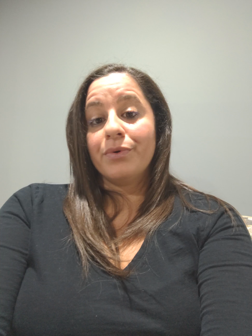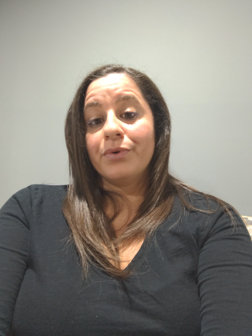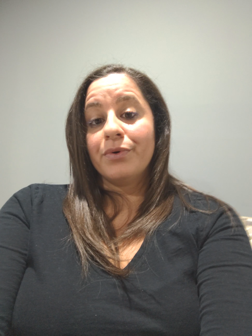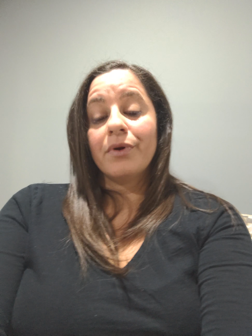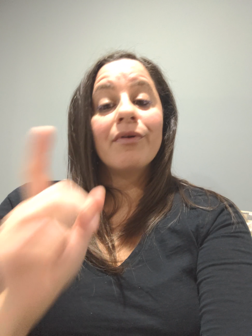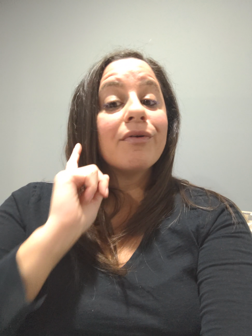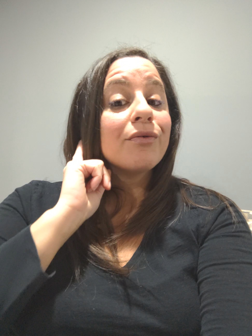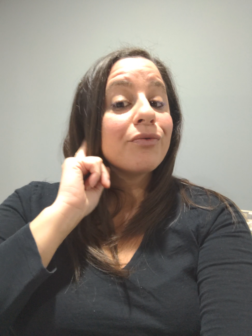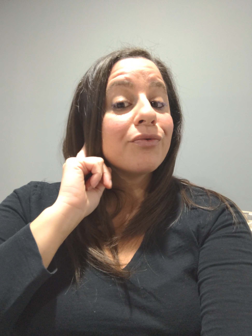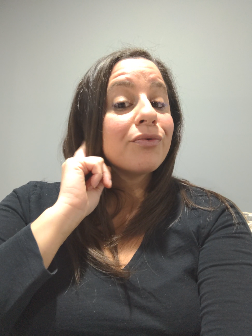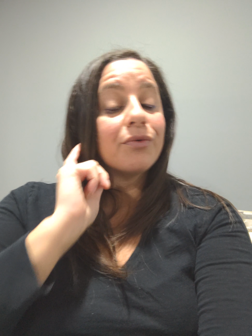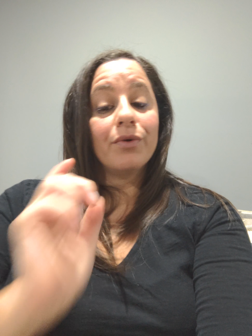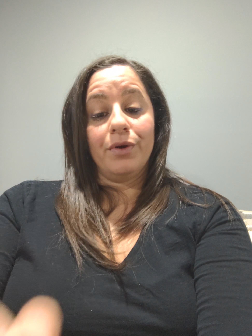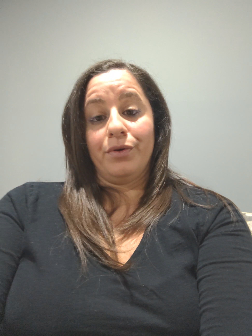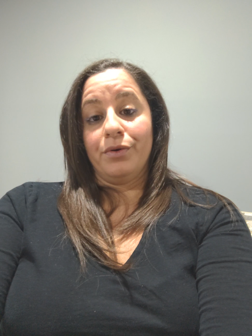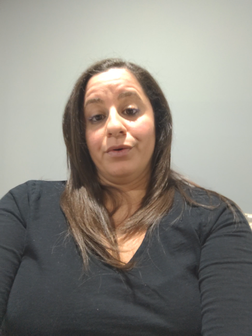ear